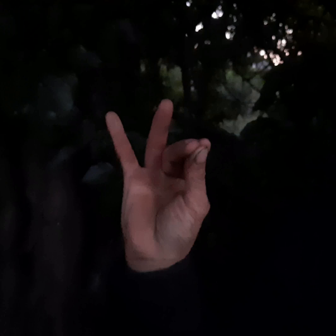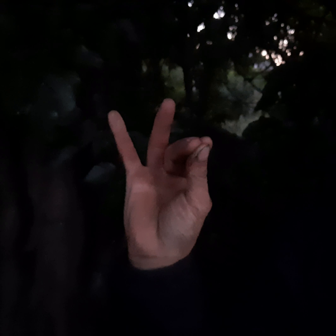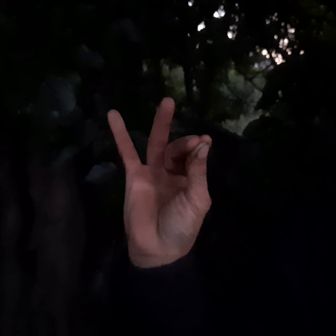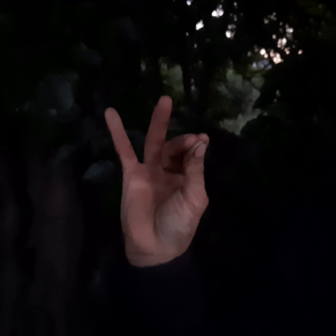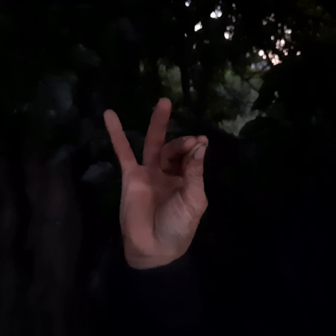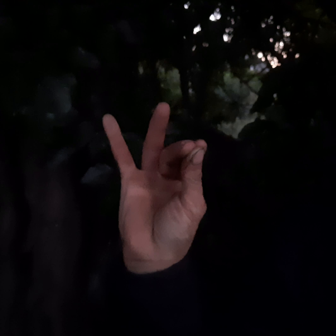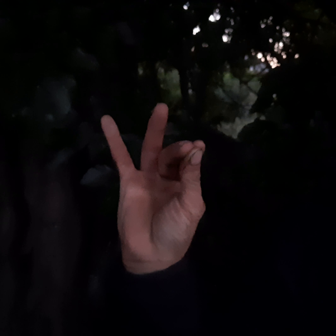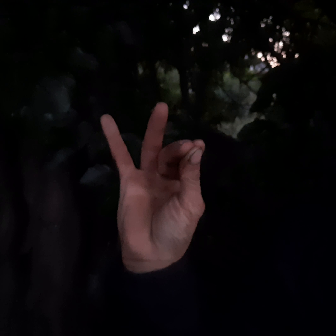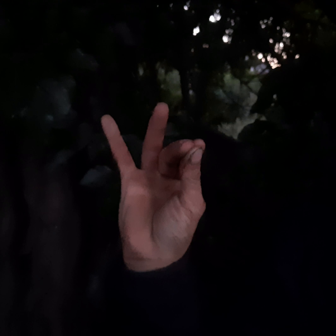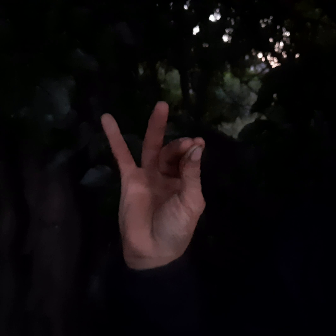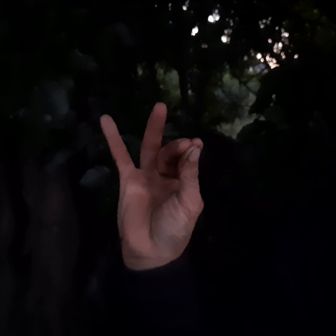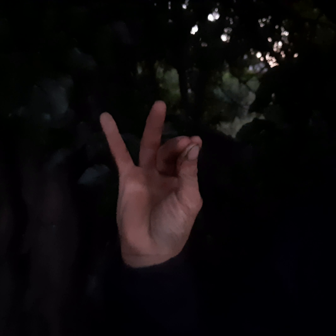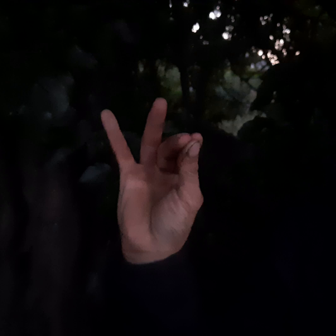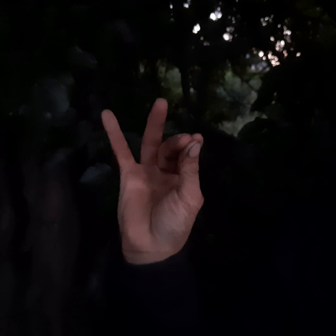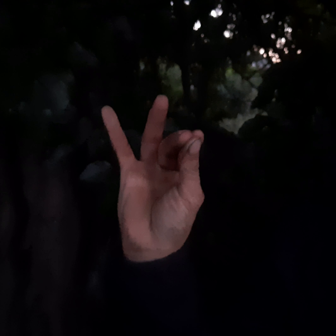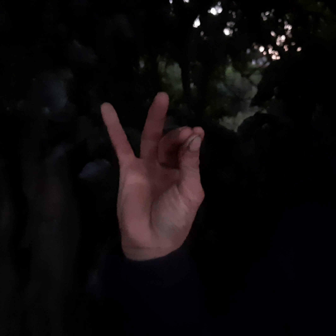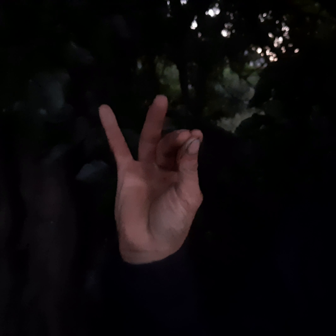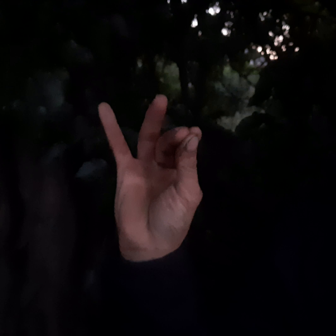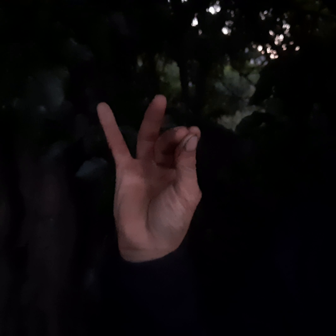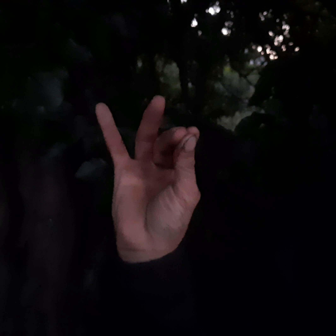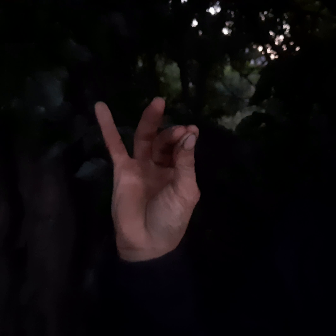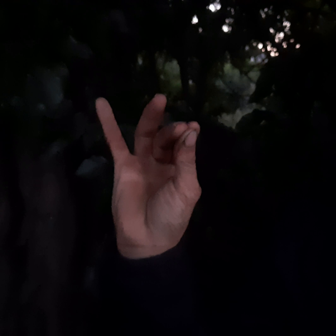И